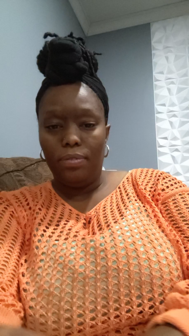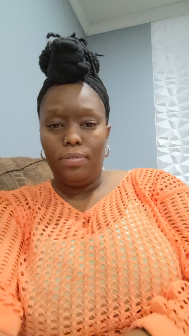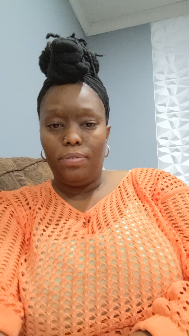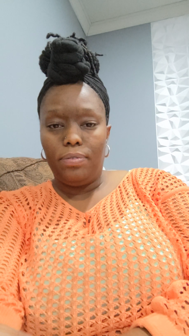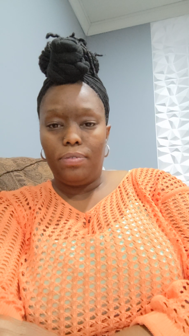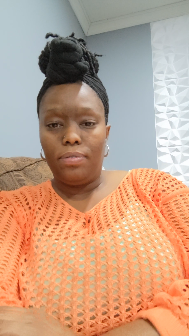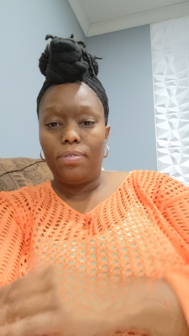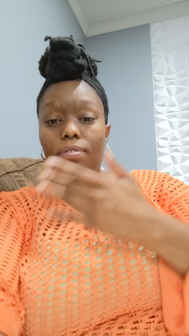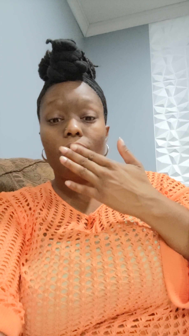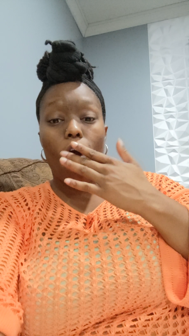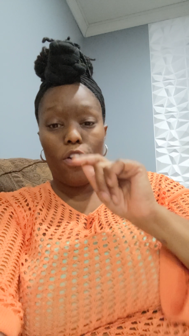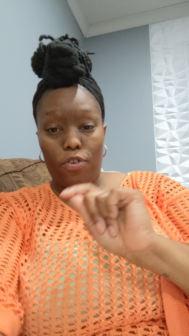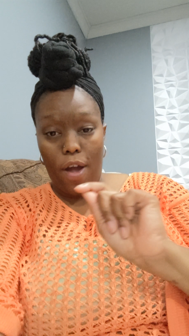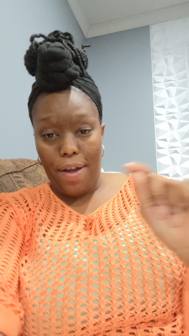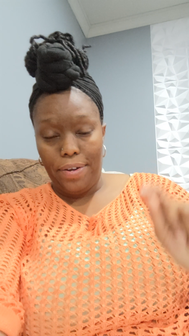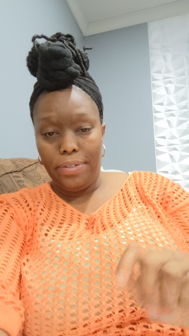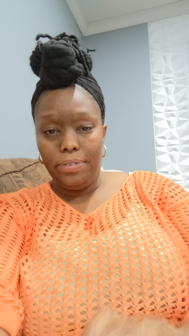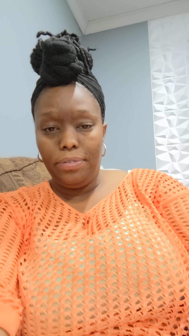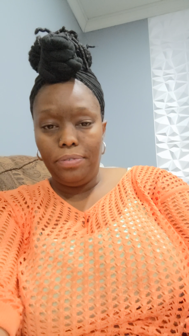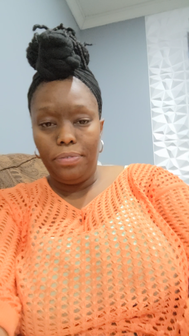crayon